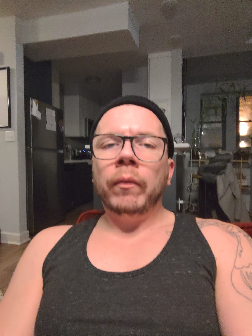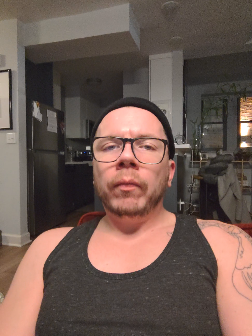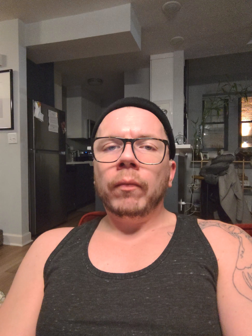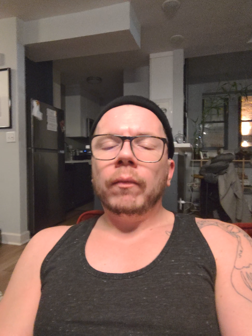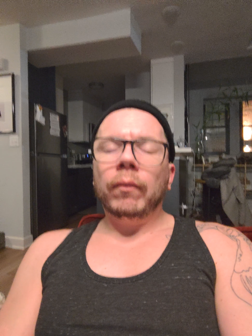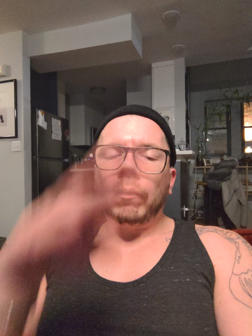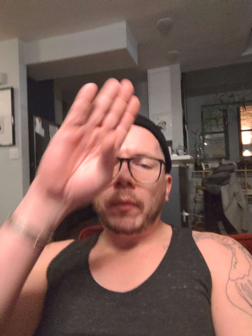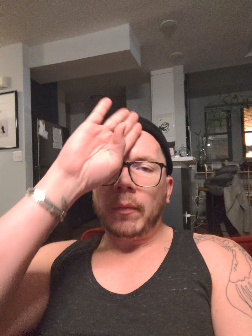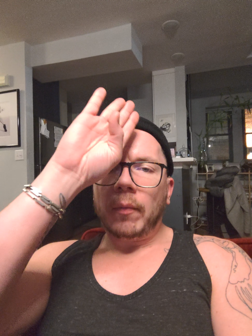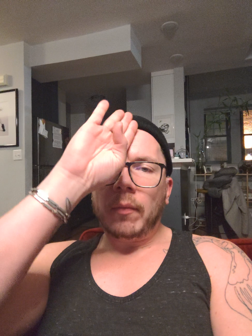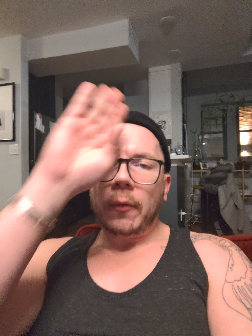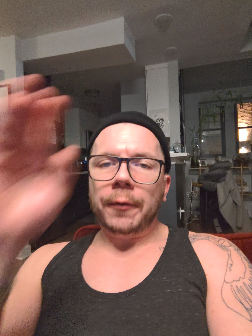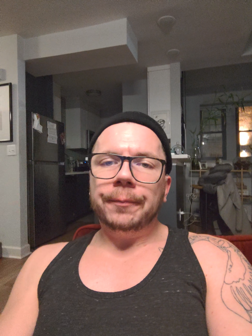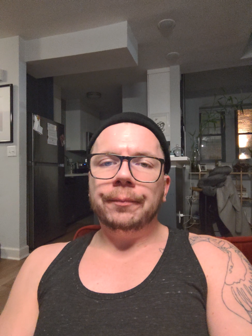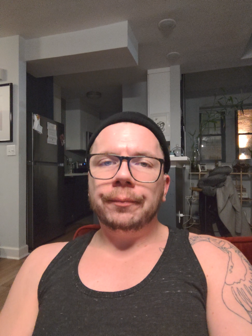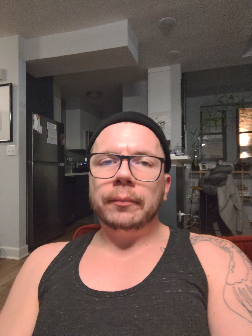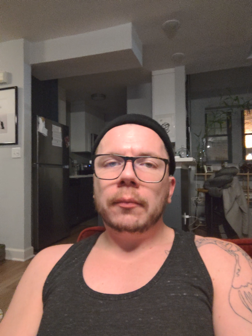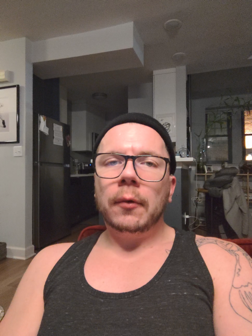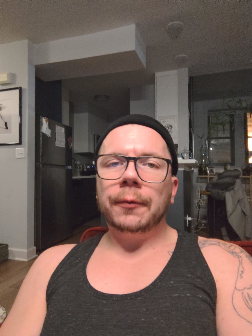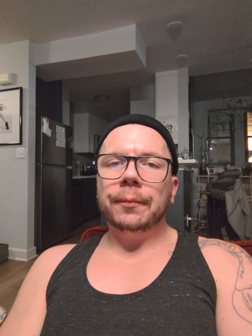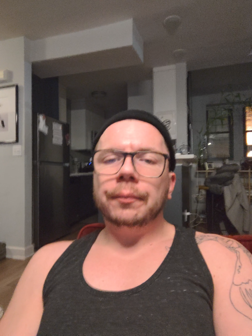fireman